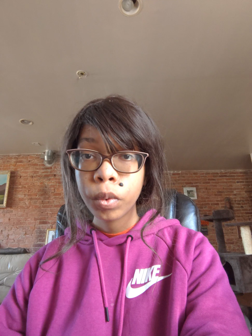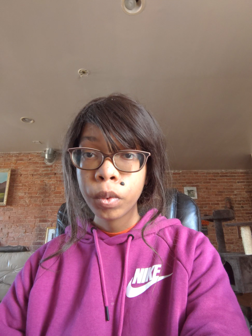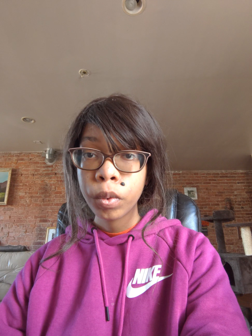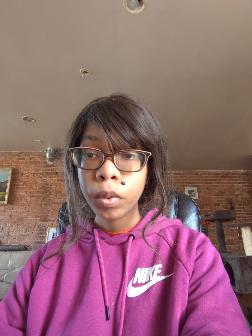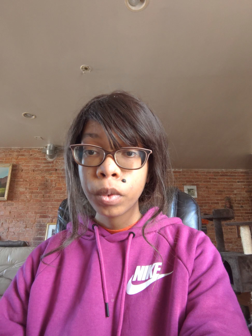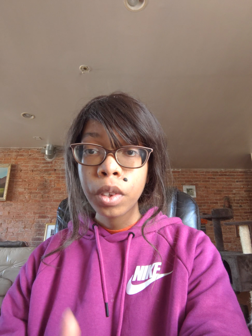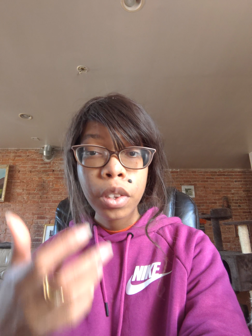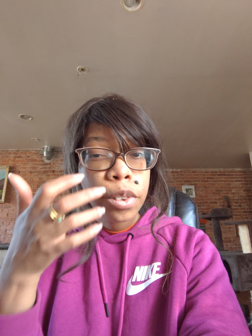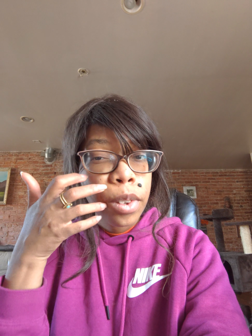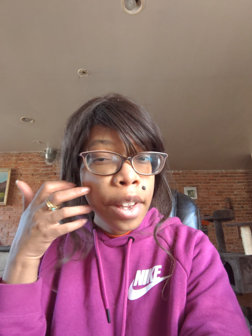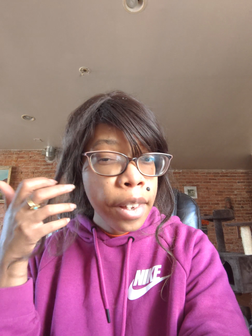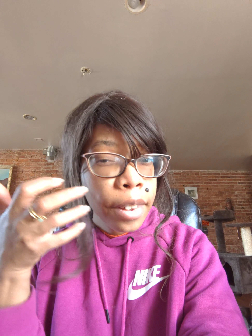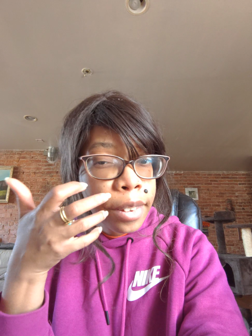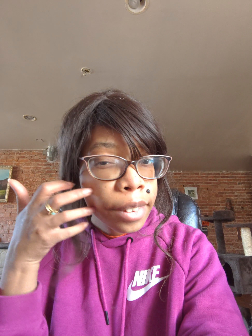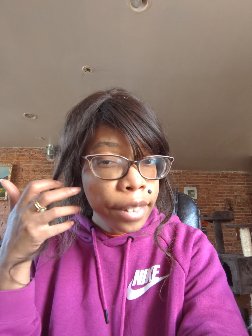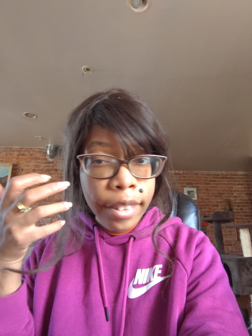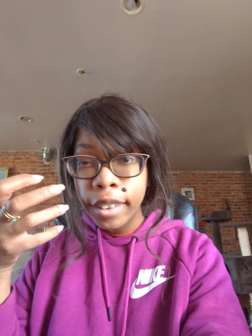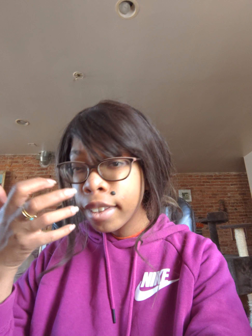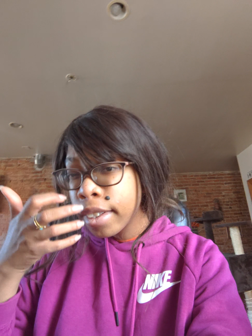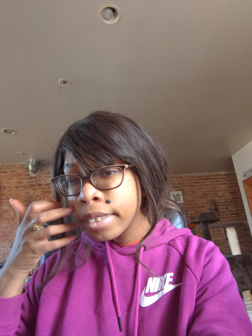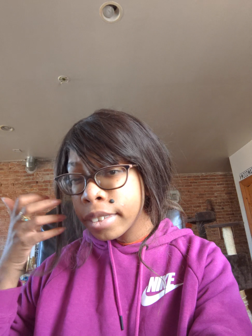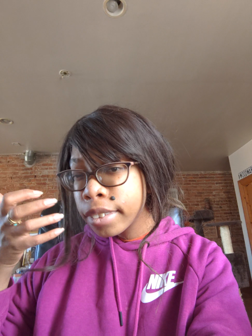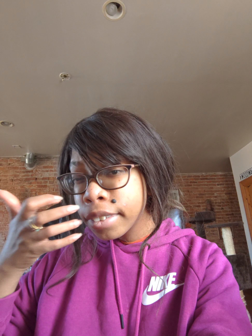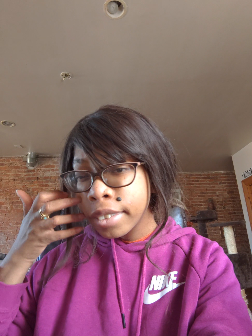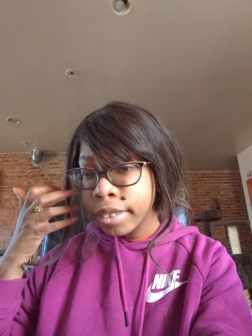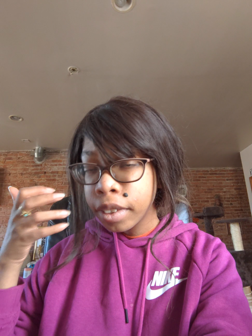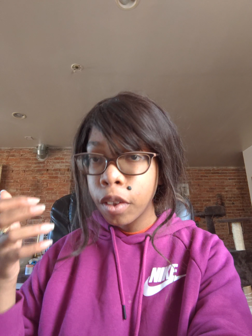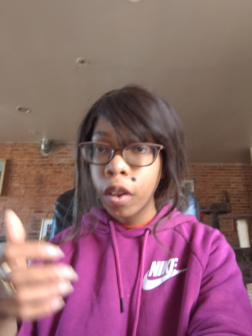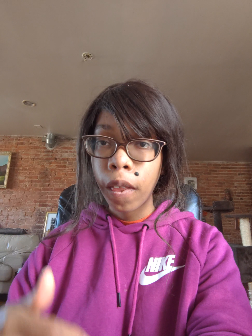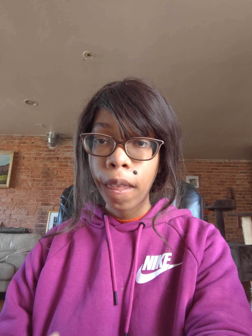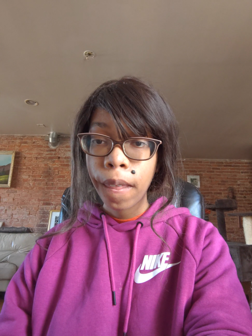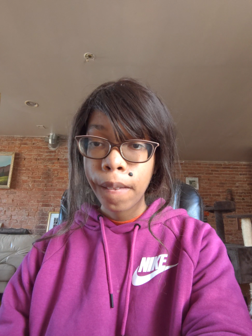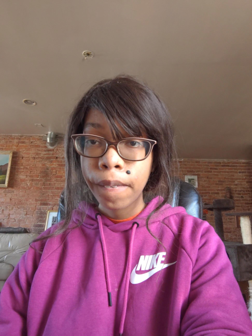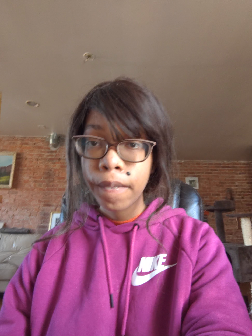tiger